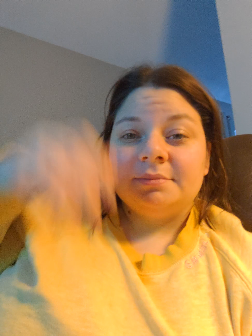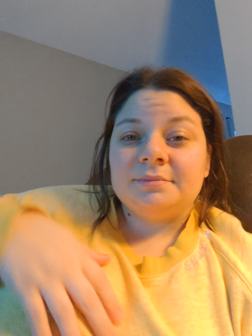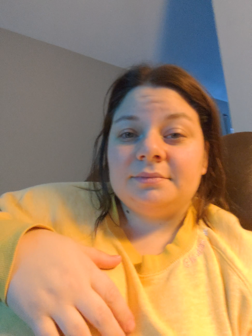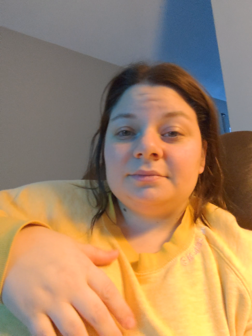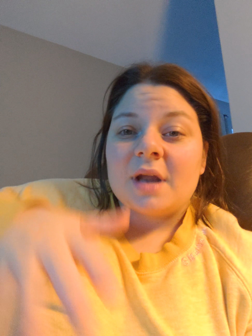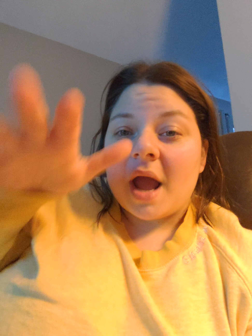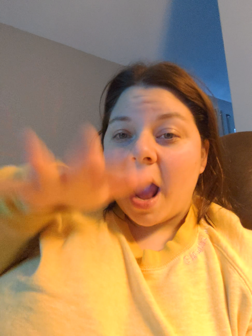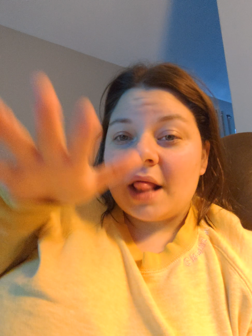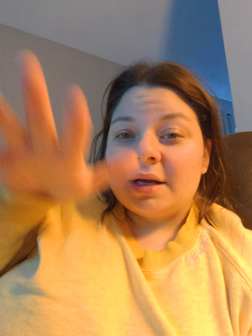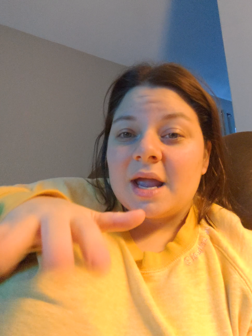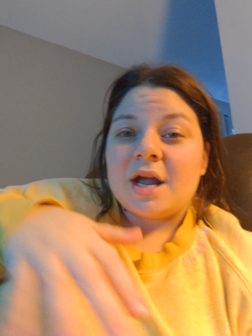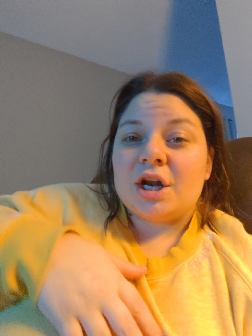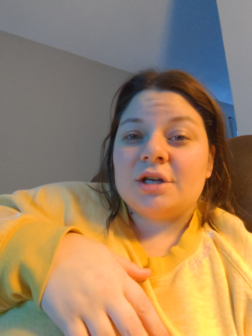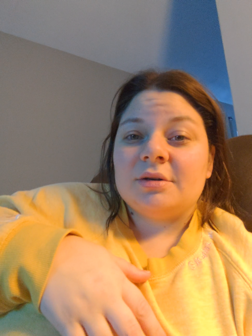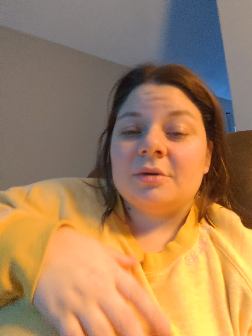alligator